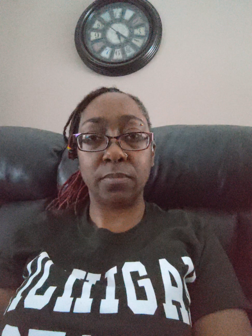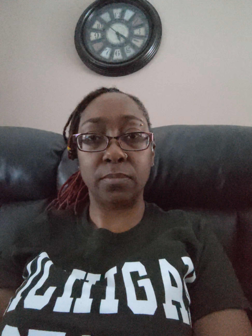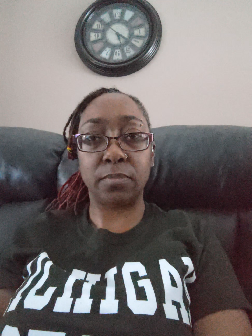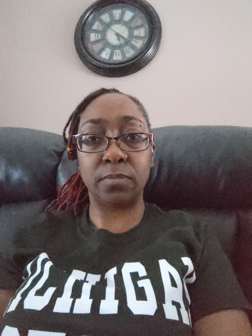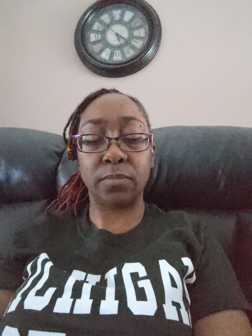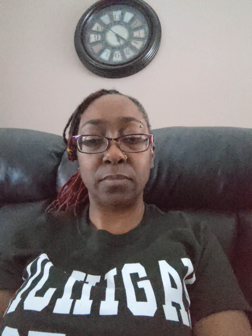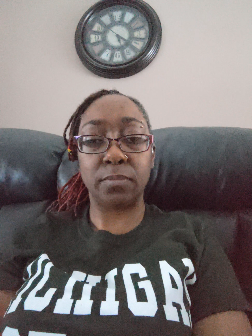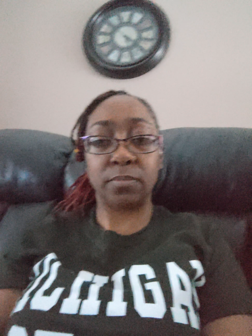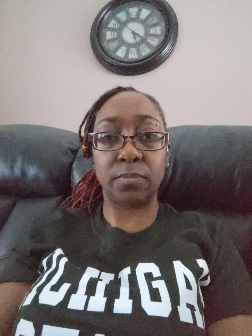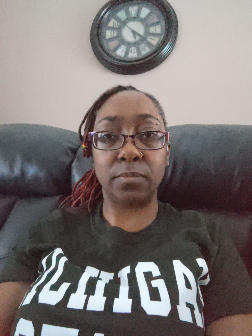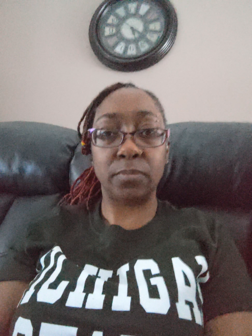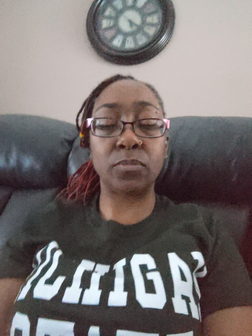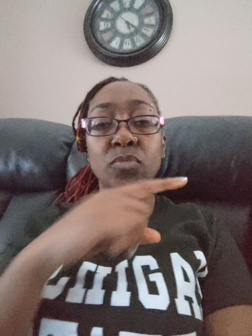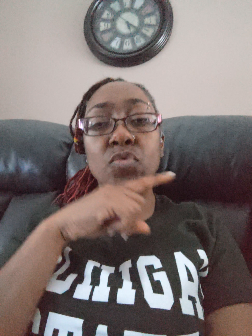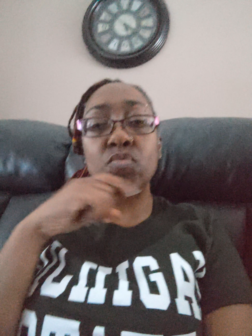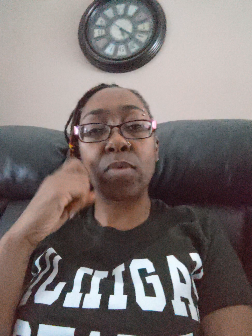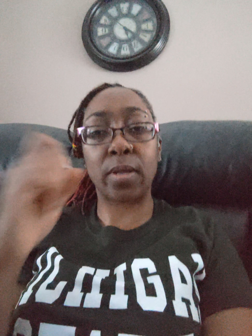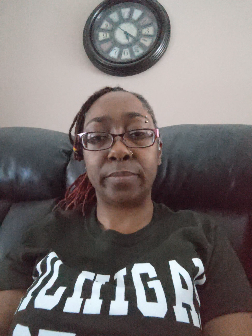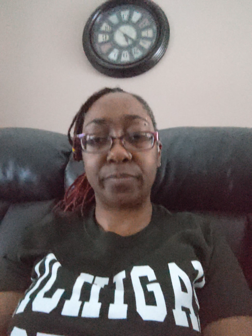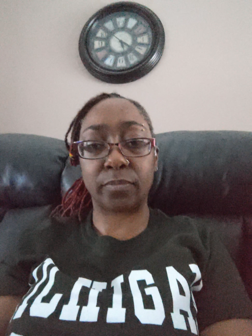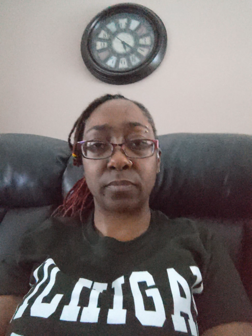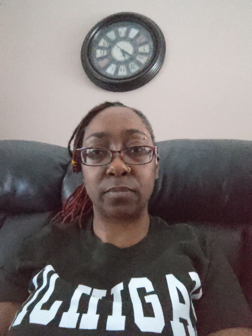dry